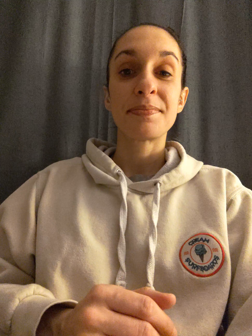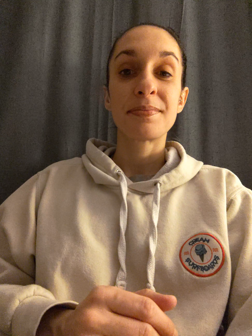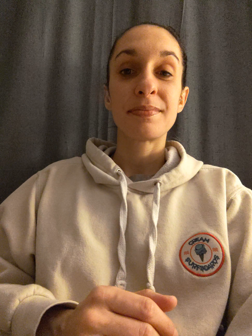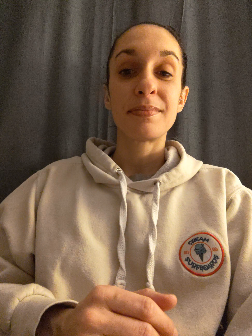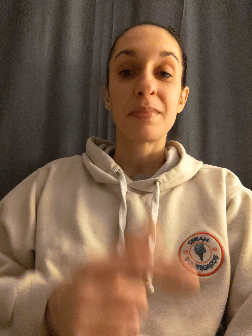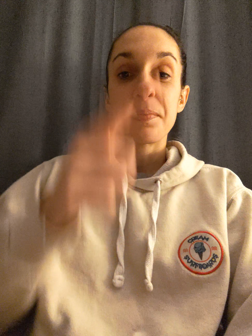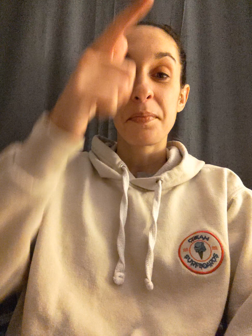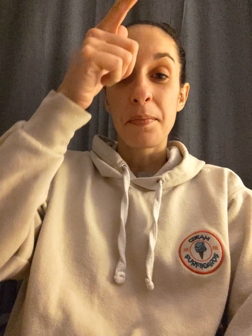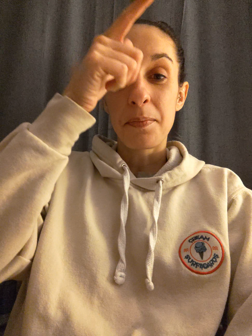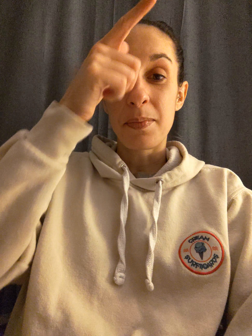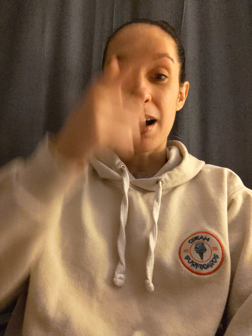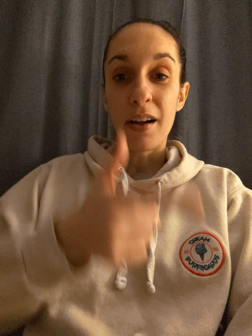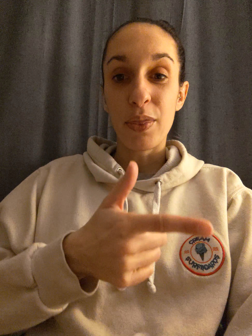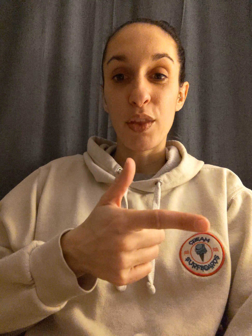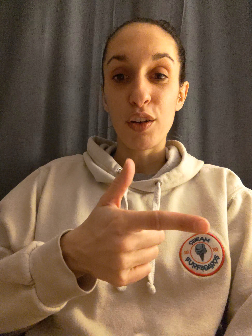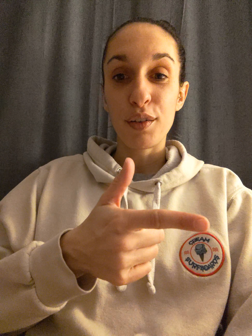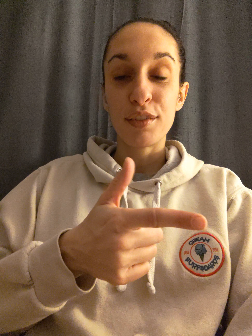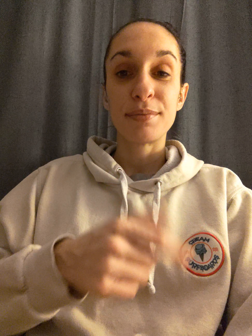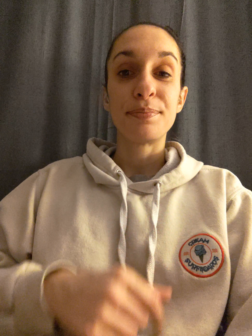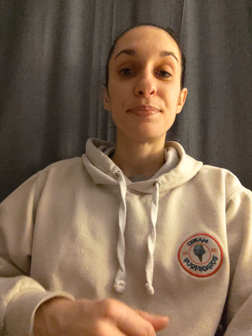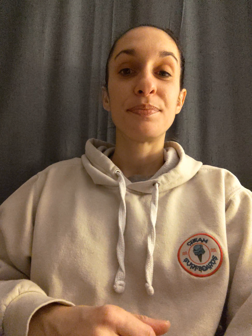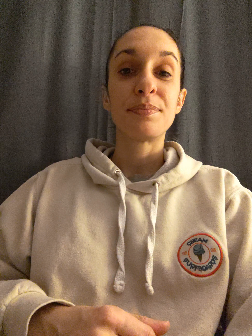brother